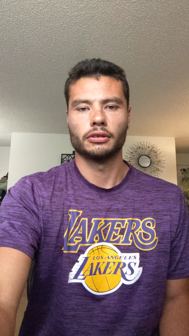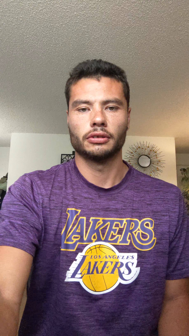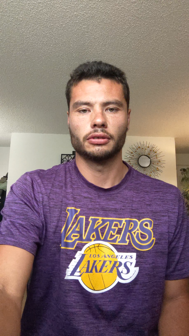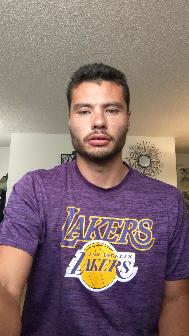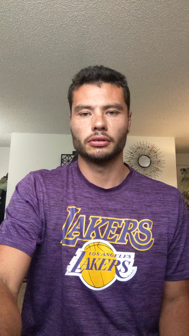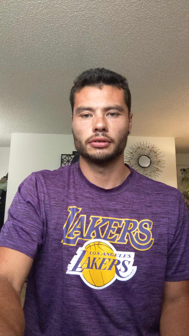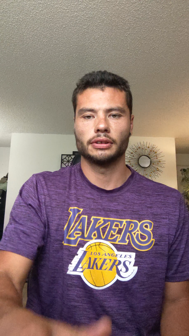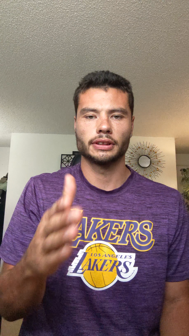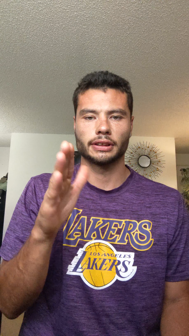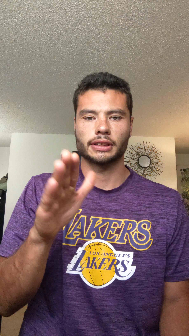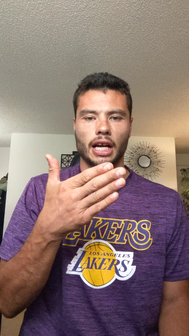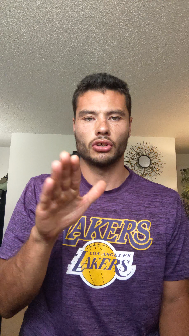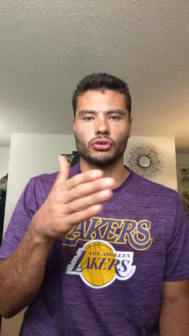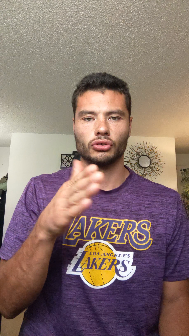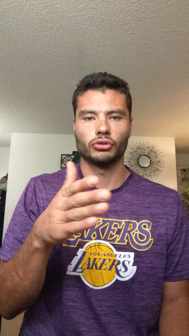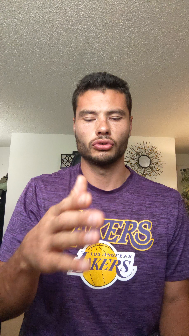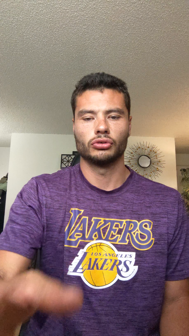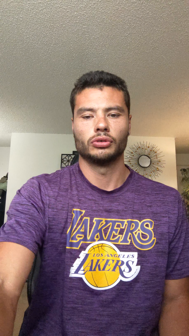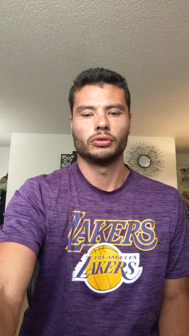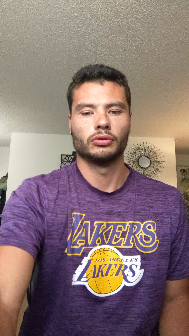share